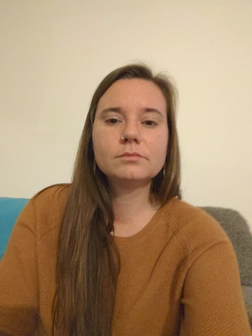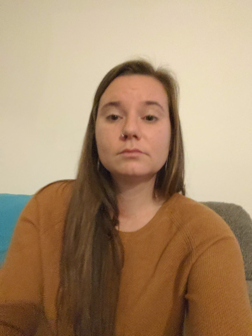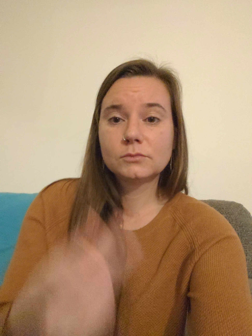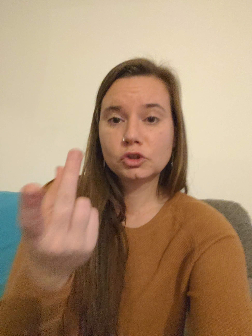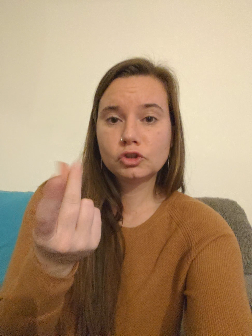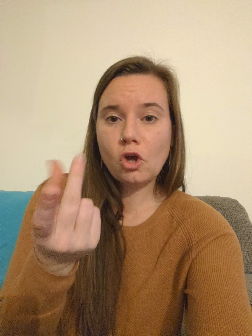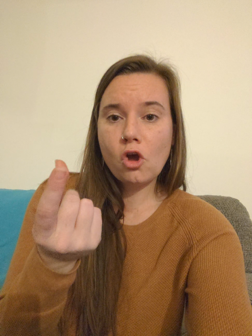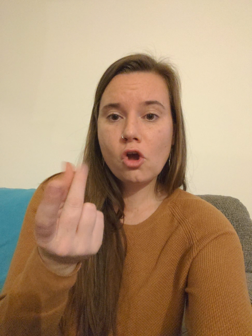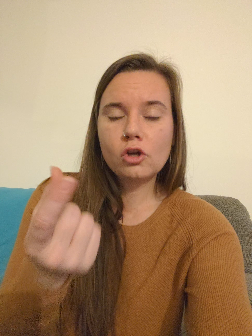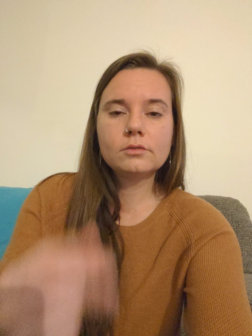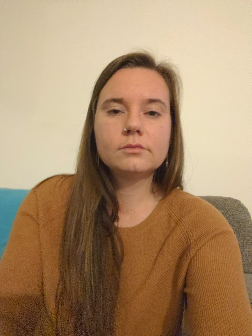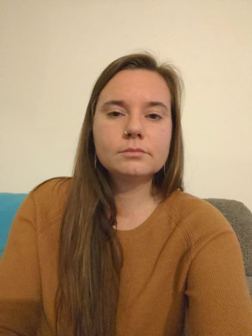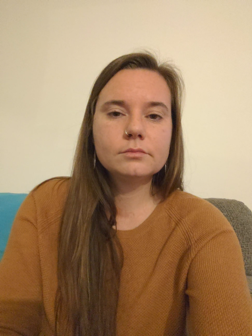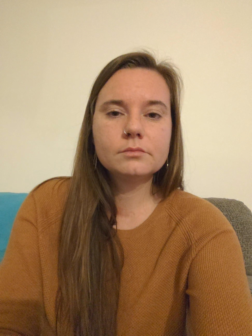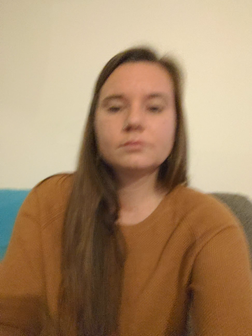dog